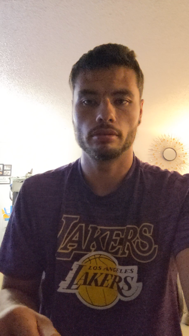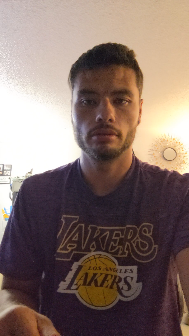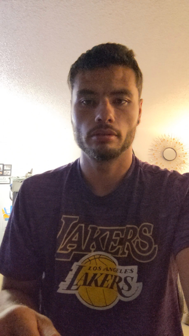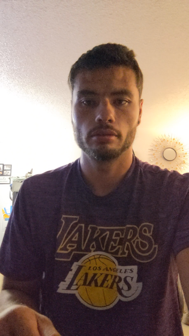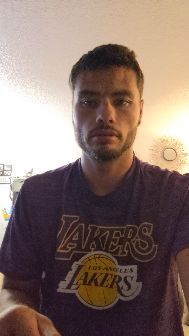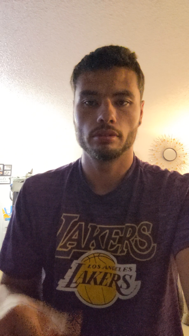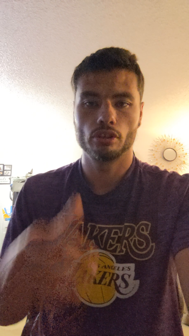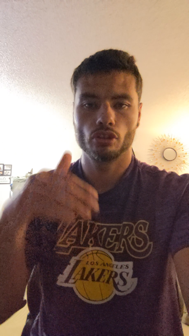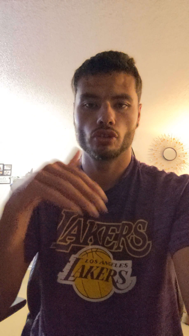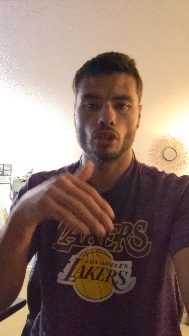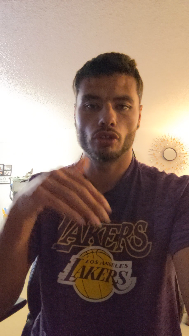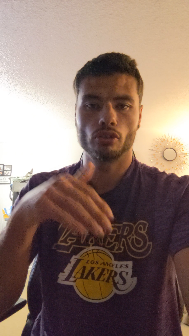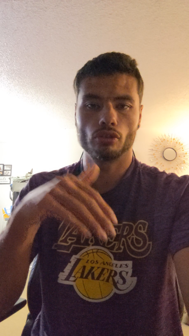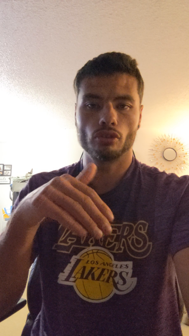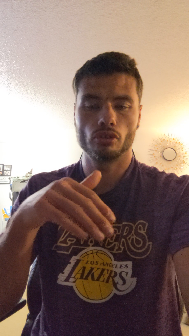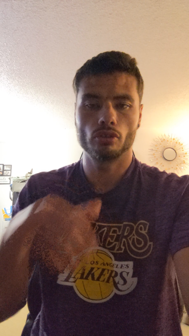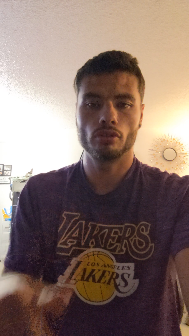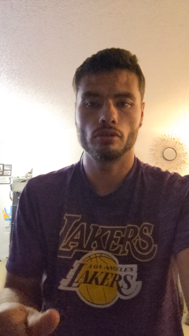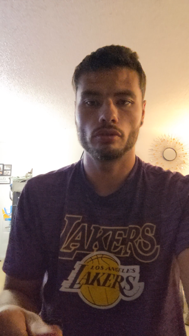doctor